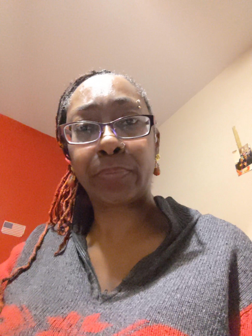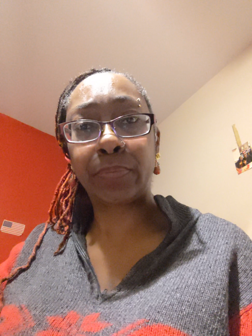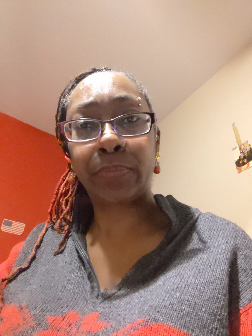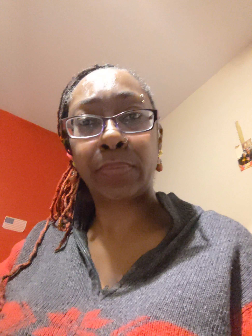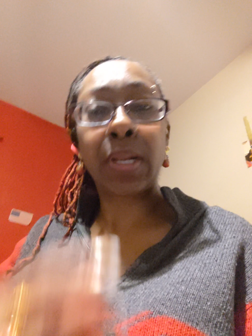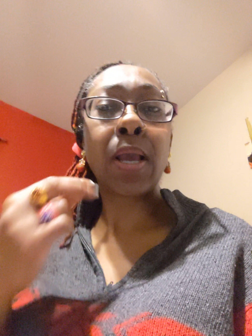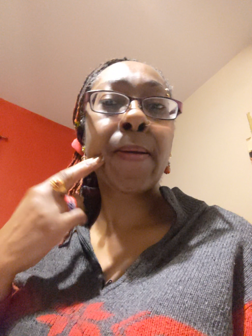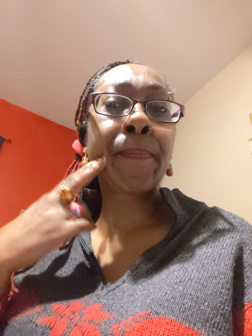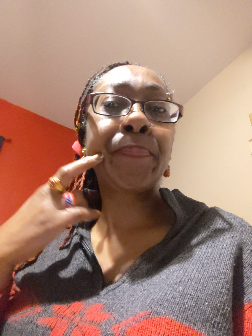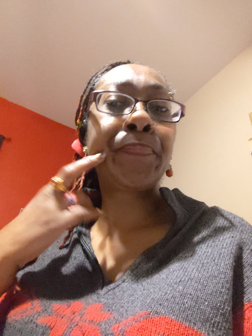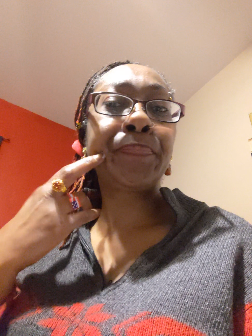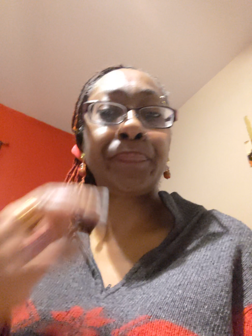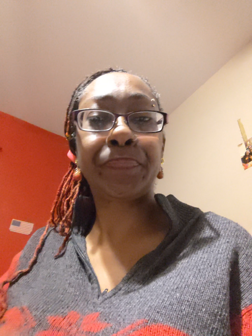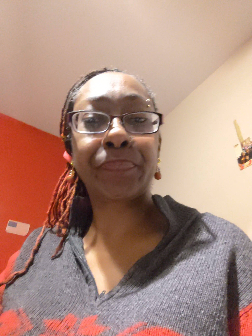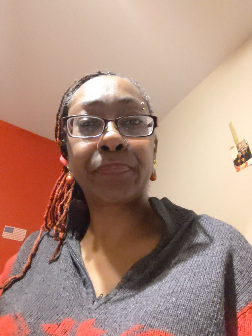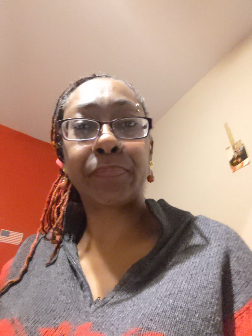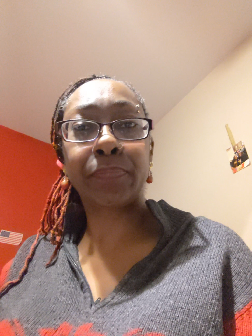gum